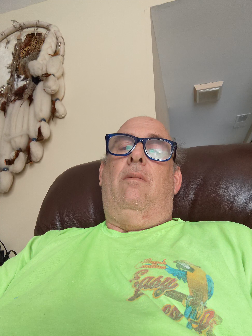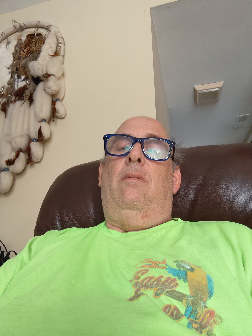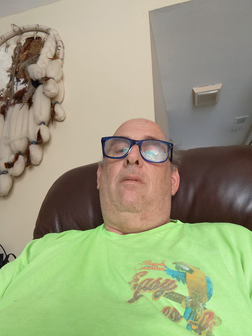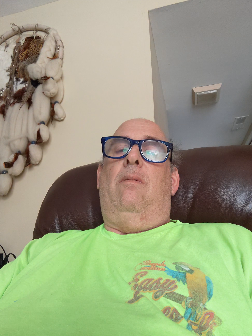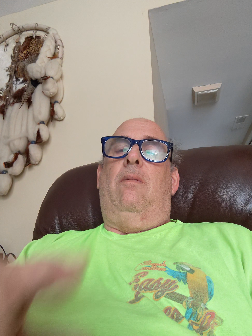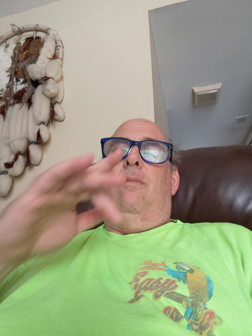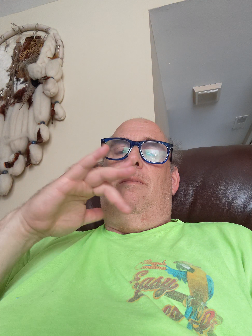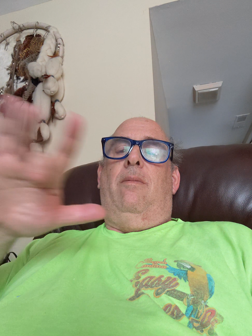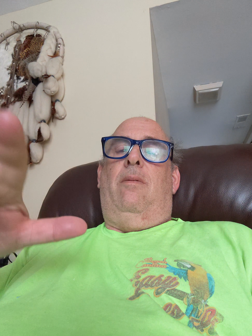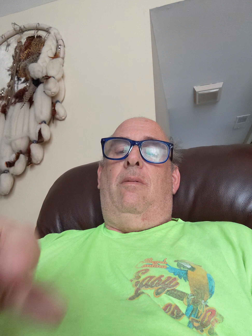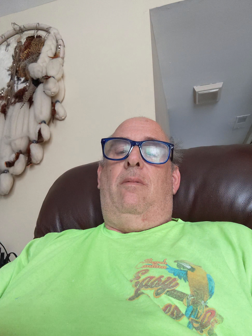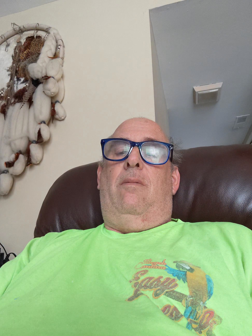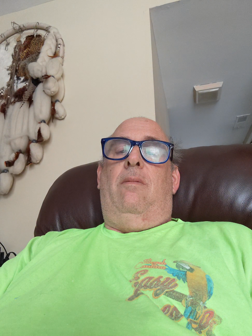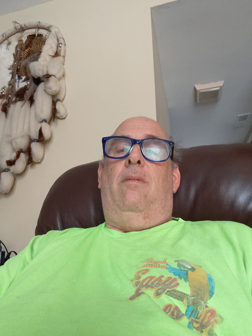empty